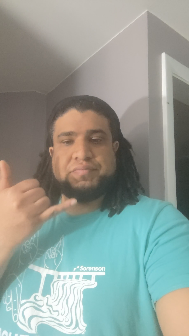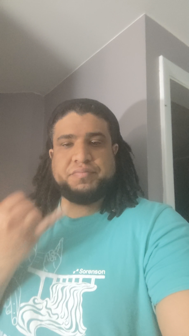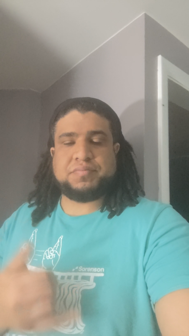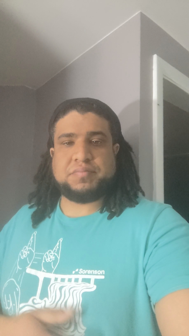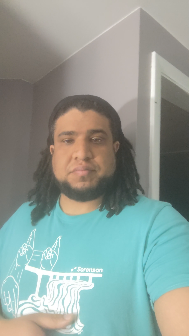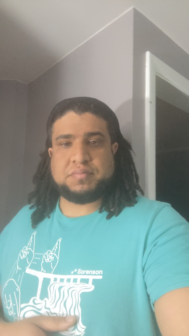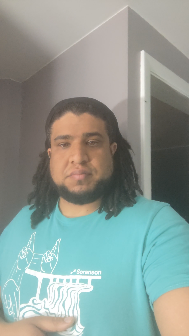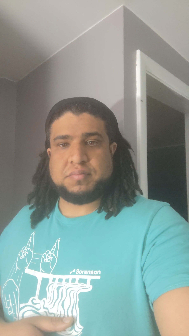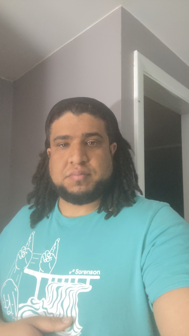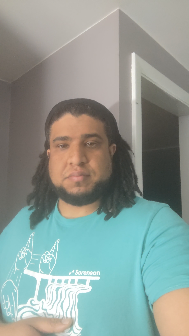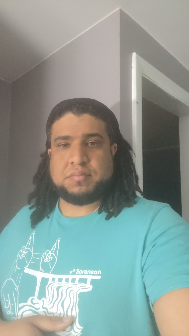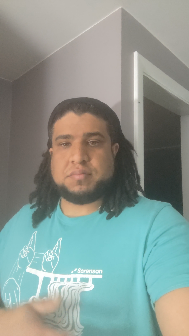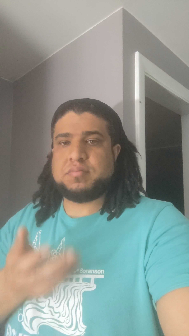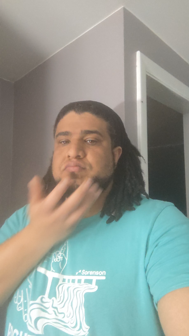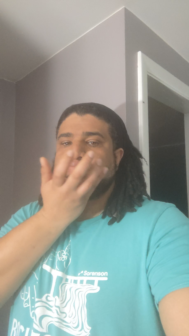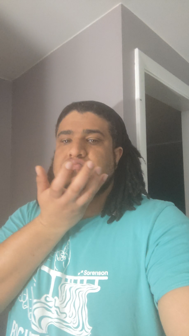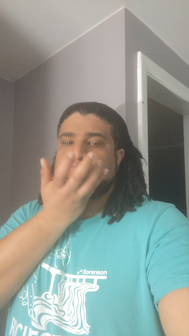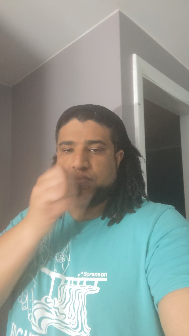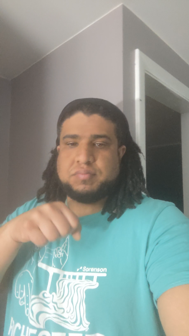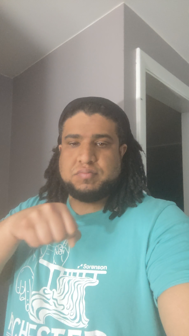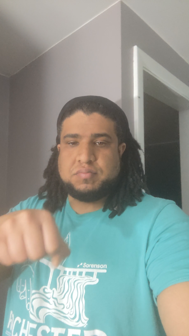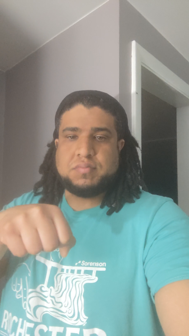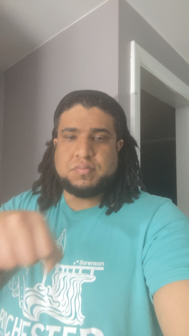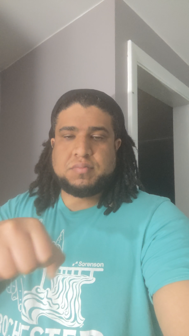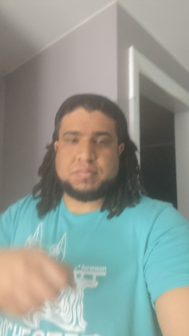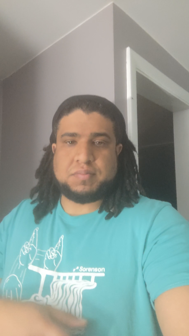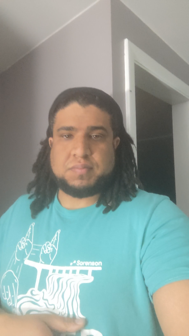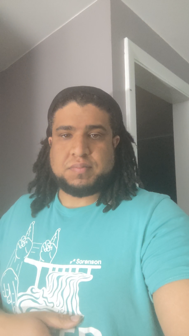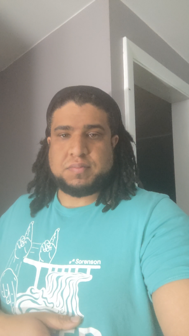lawn mower